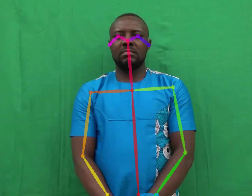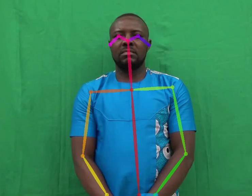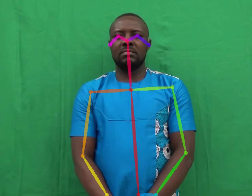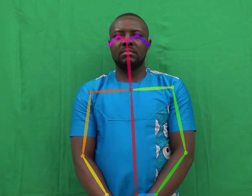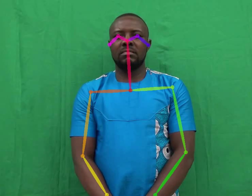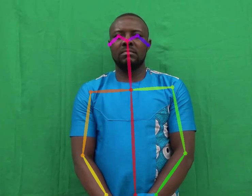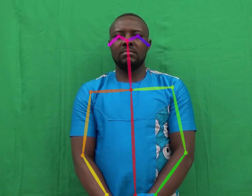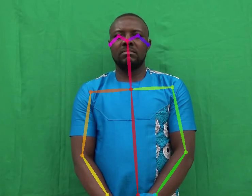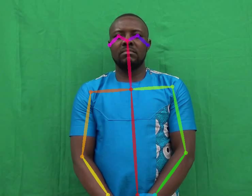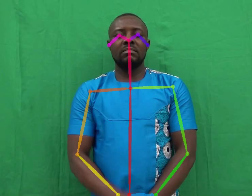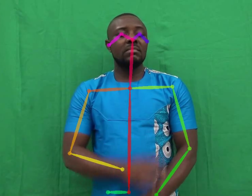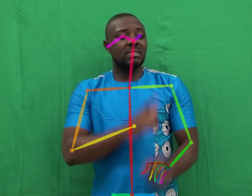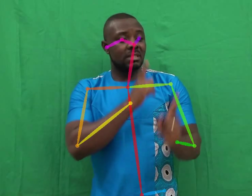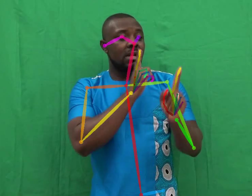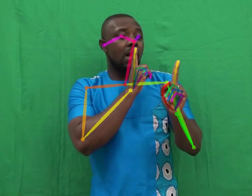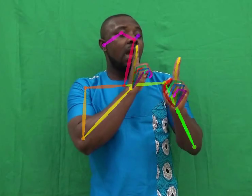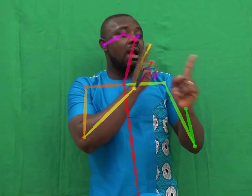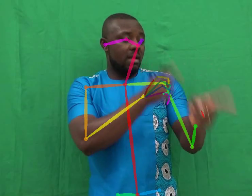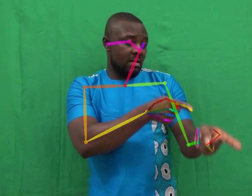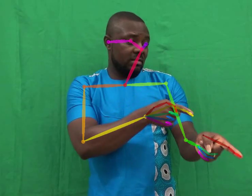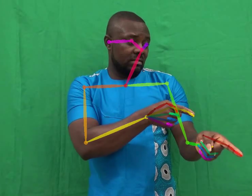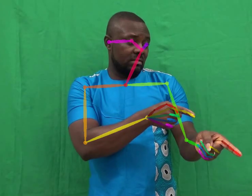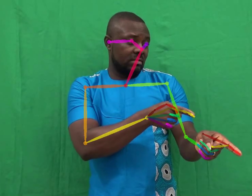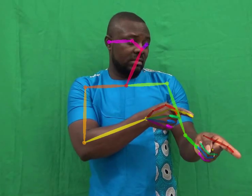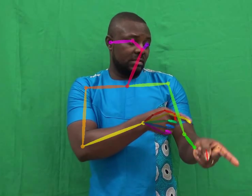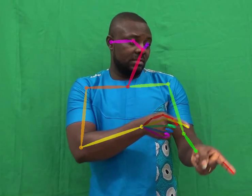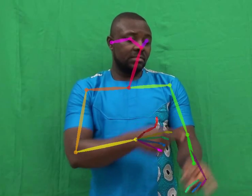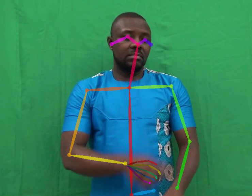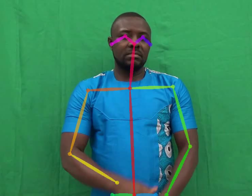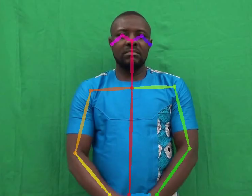answer